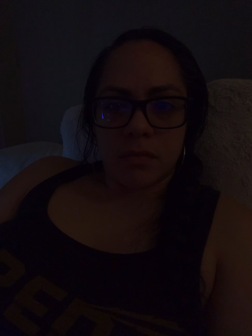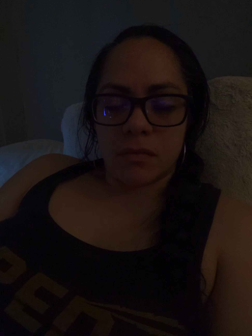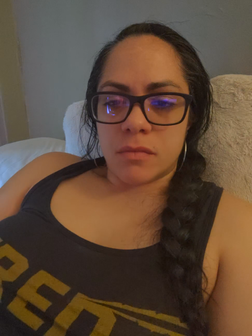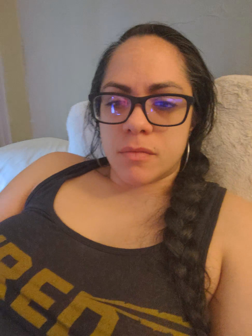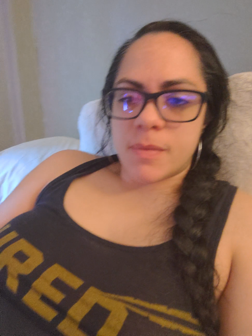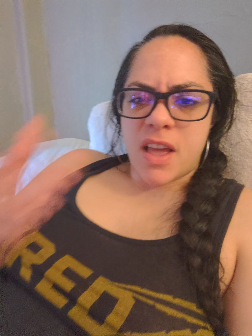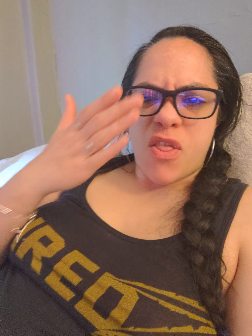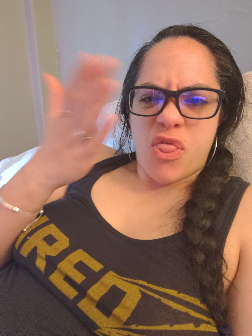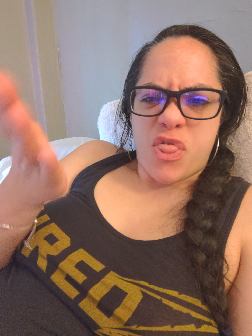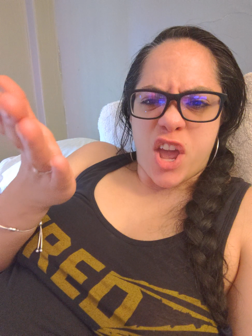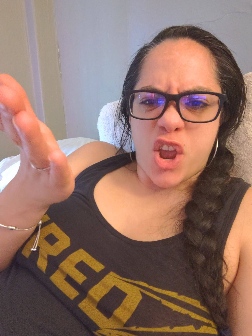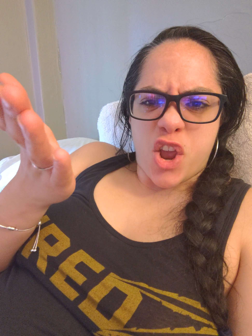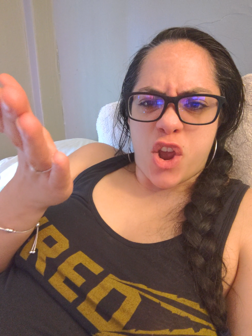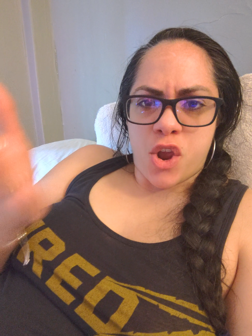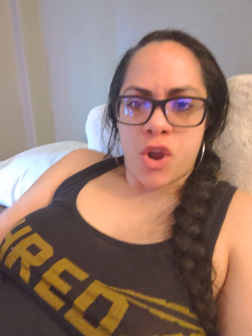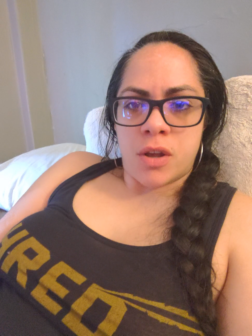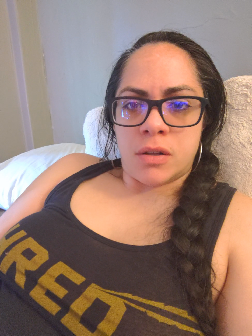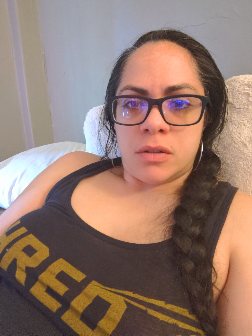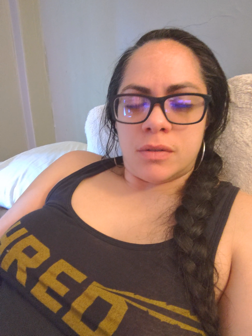there